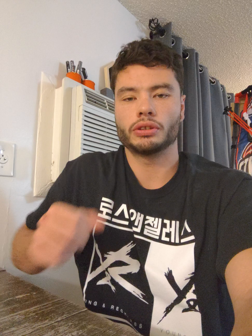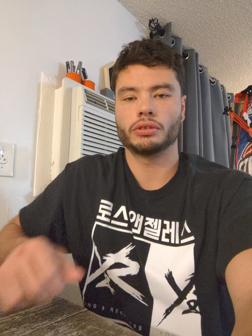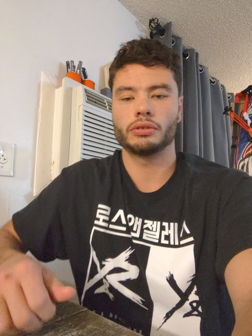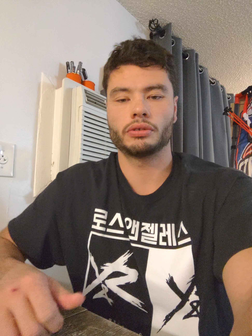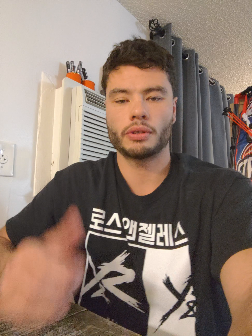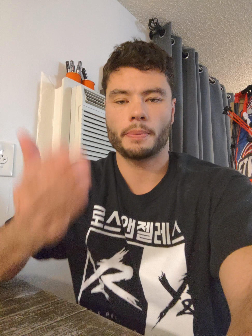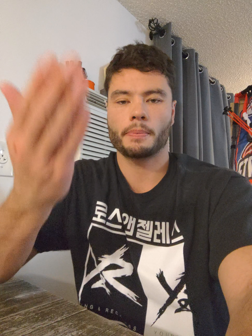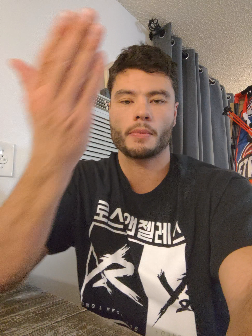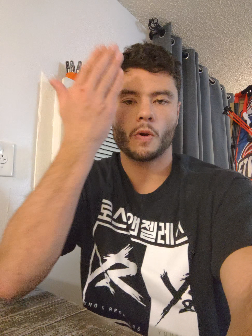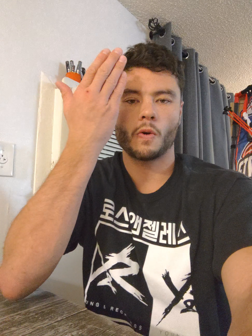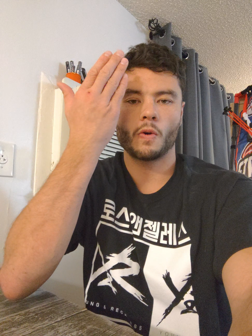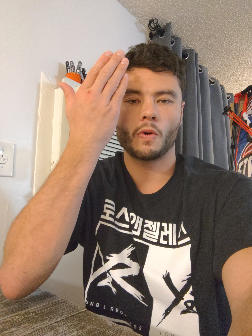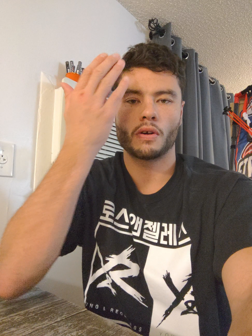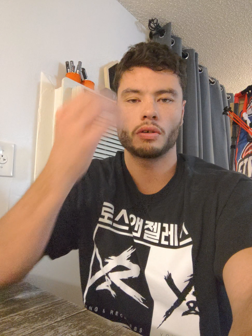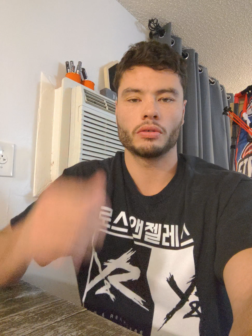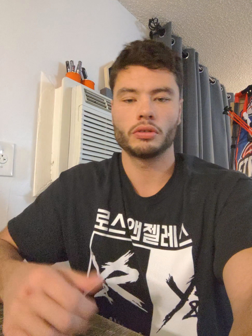morning